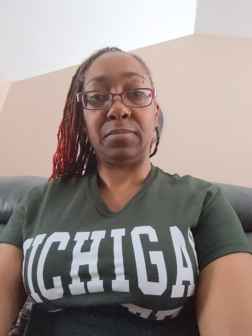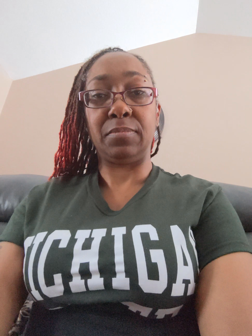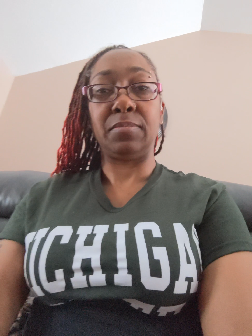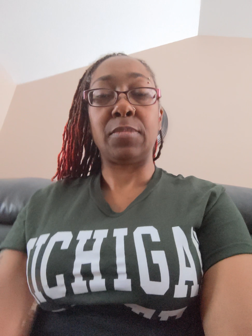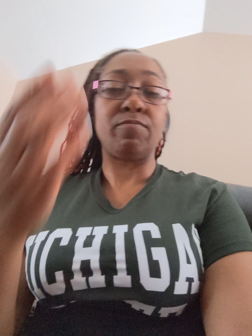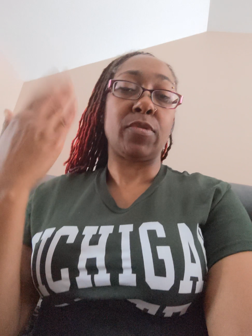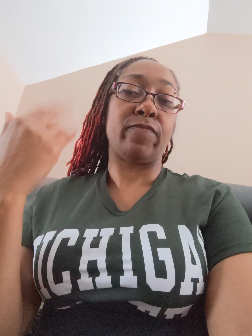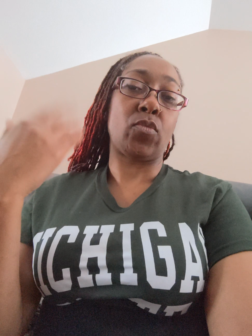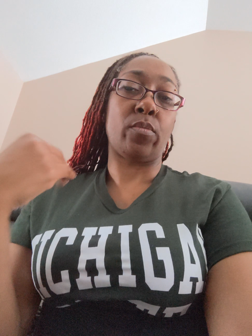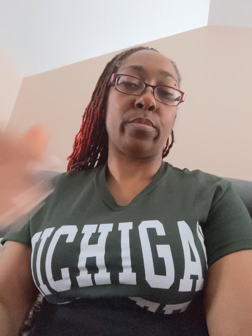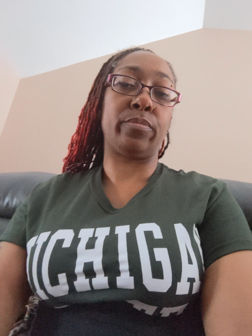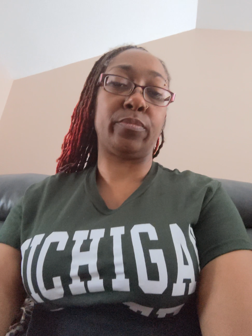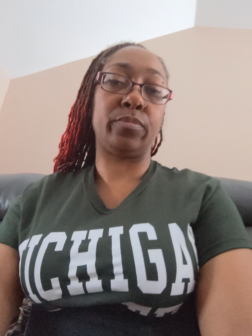before